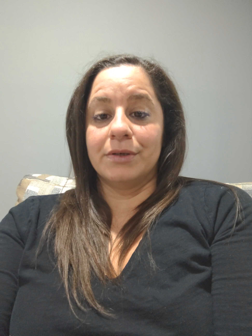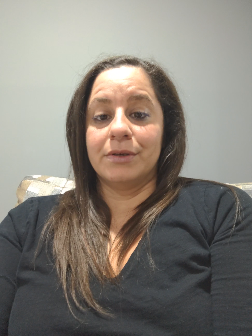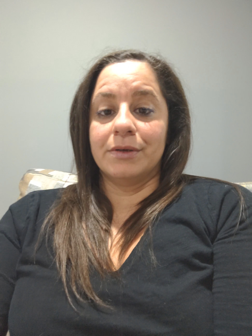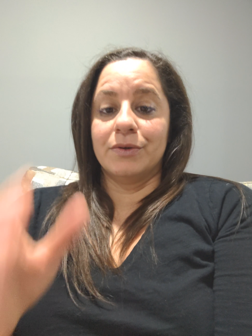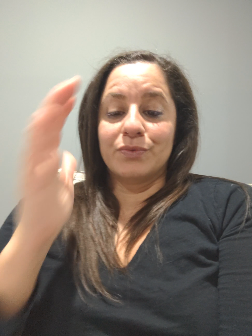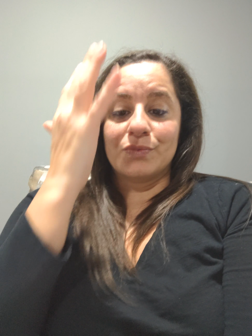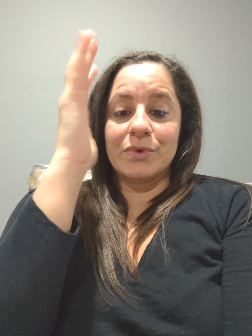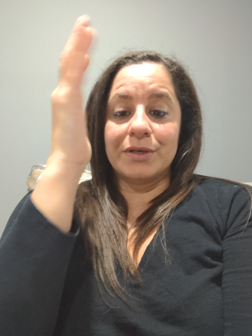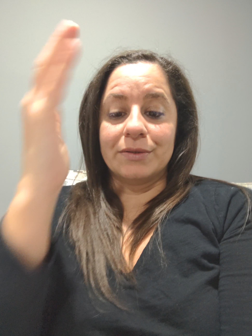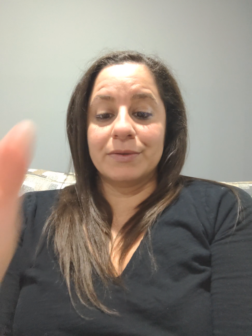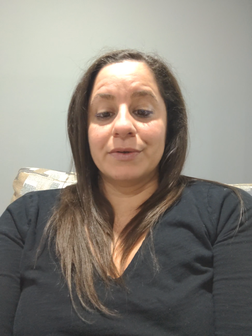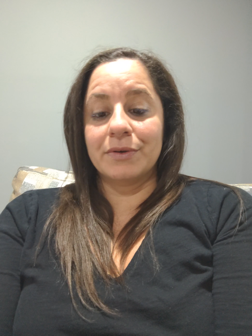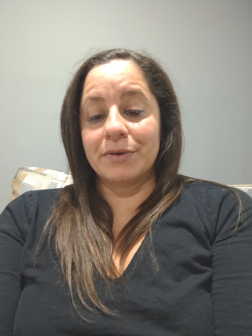tree